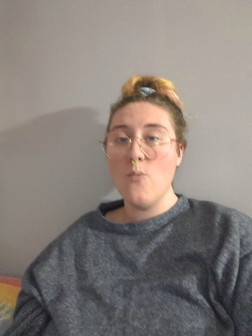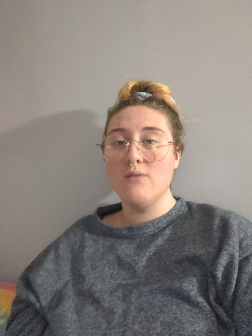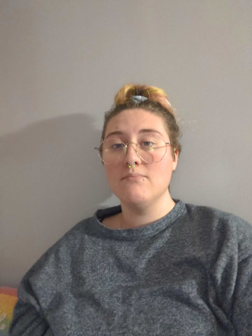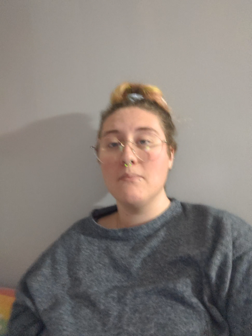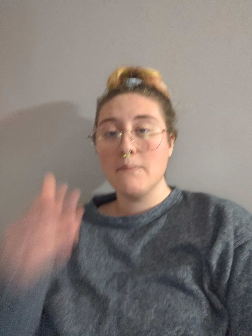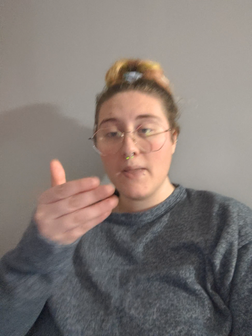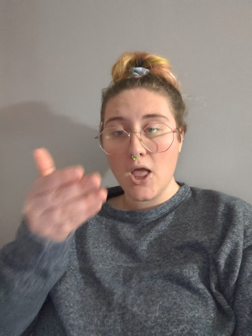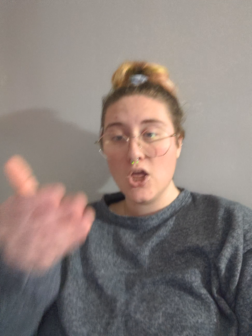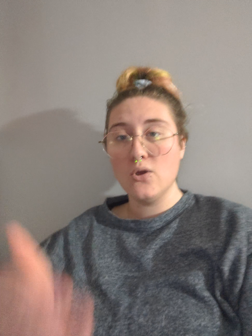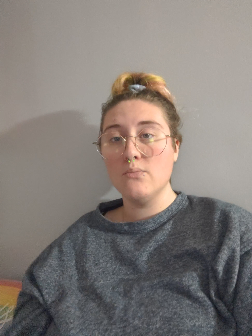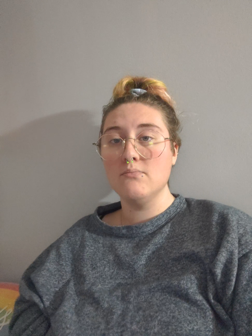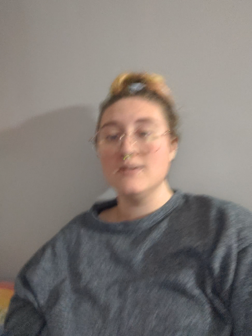boat